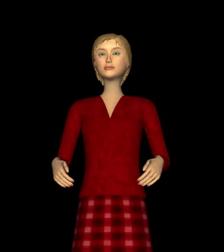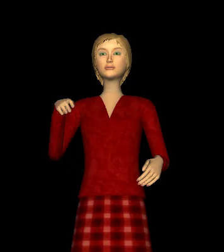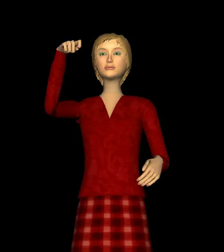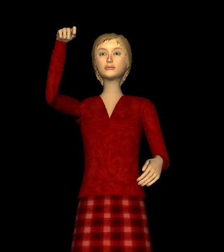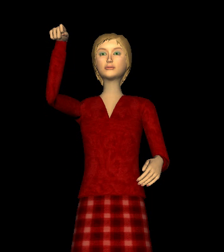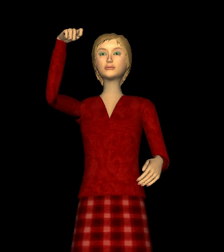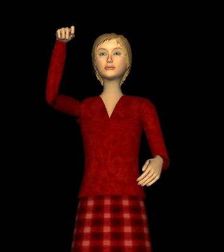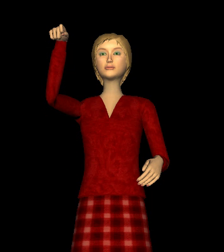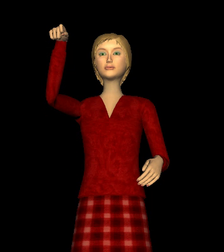رئيس